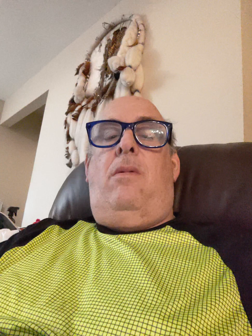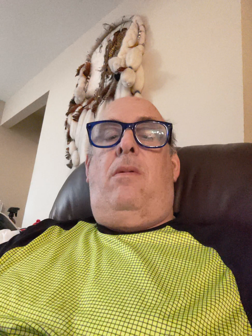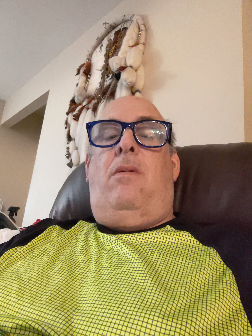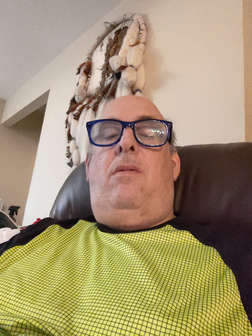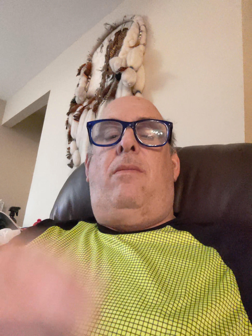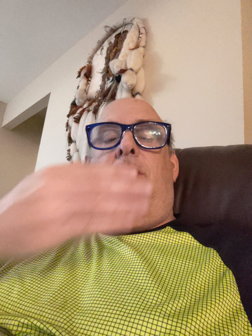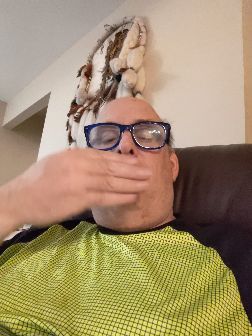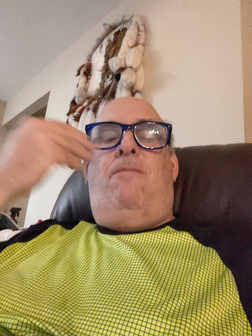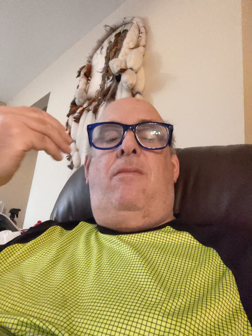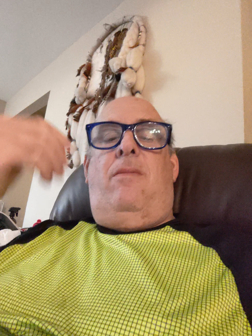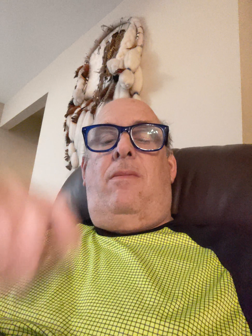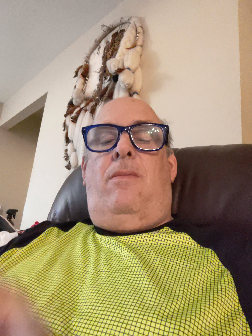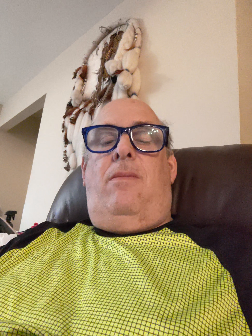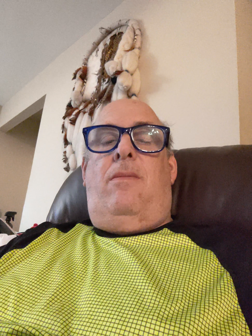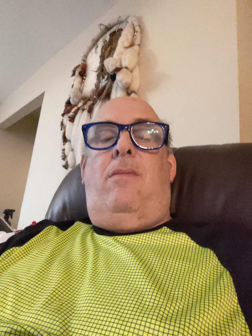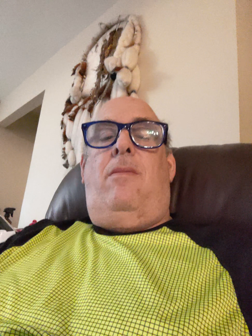better